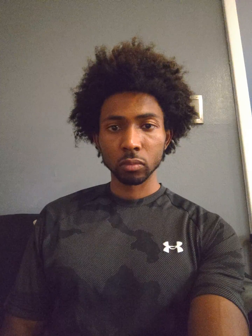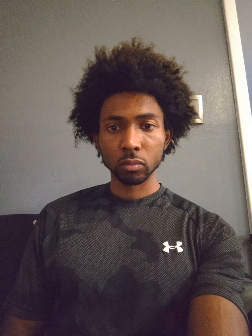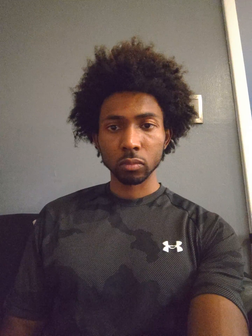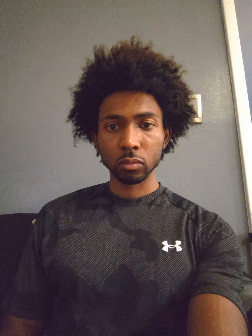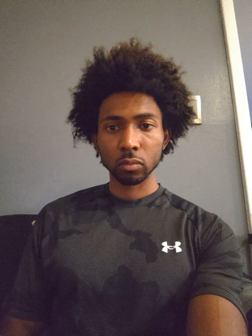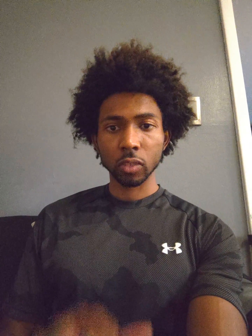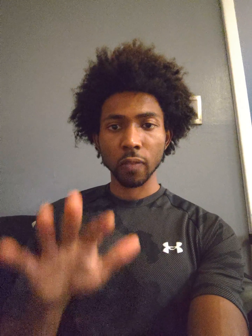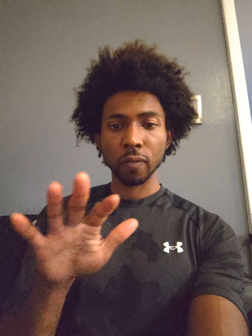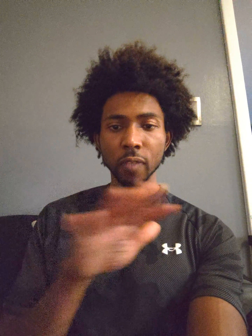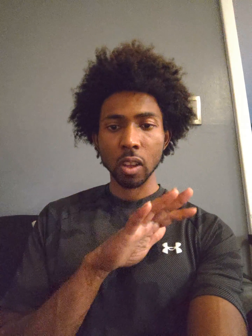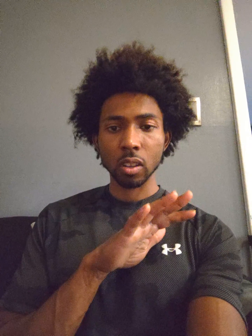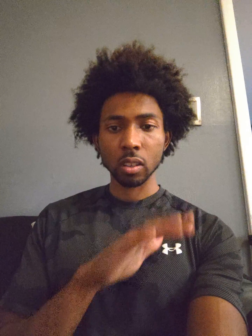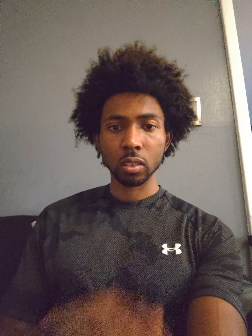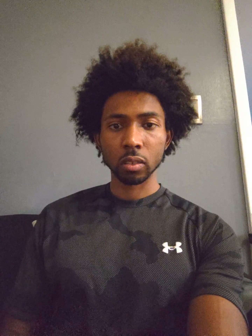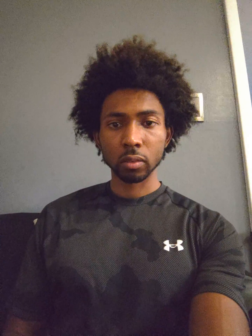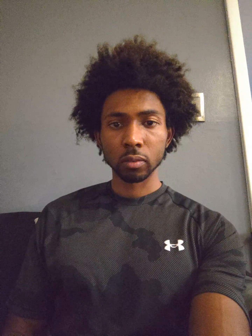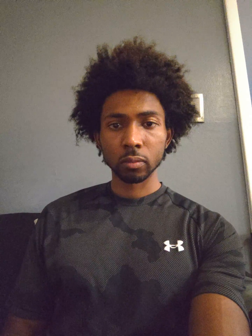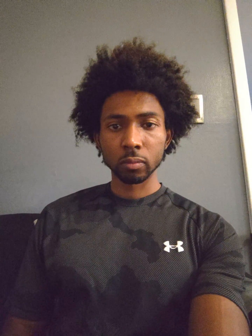full